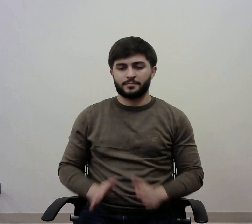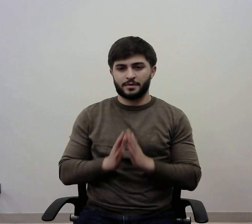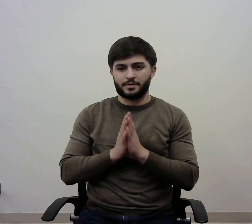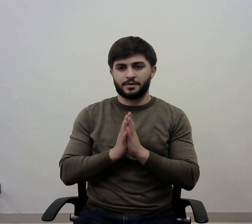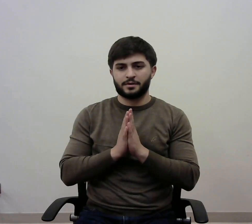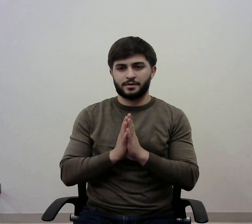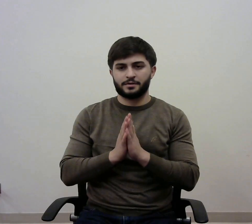xahiş